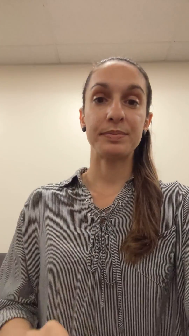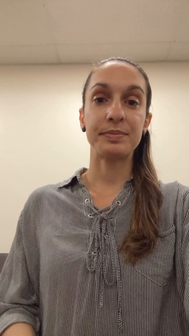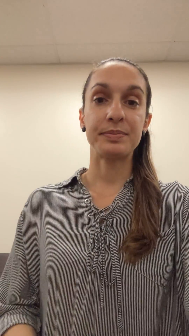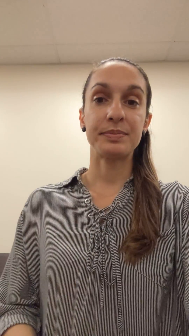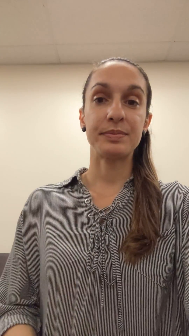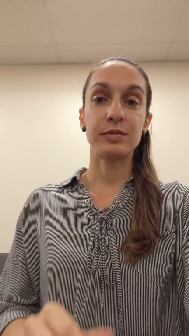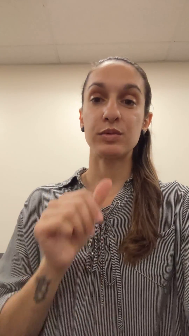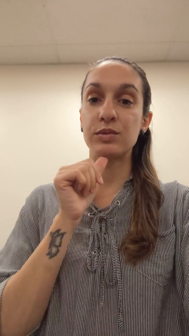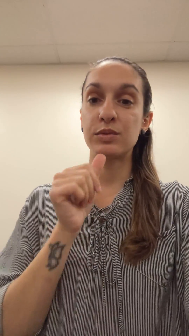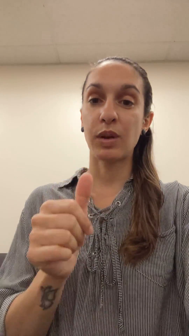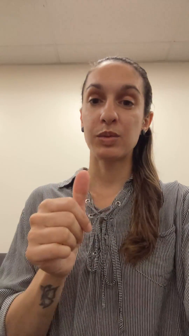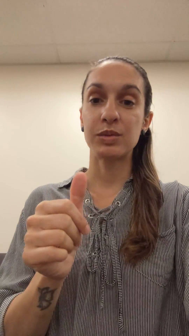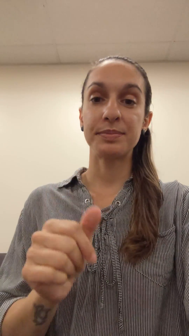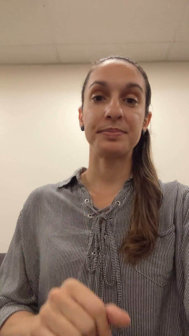don't